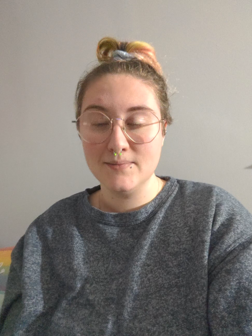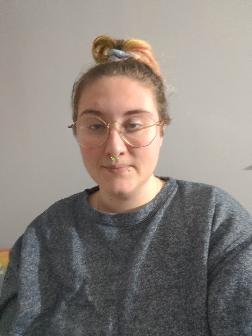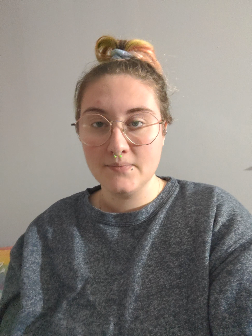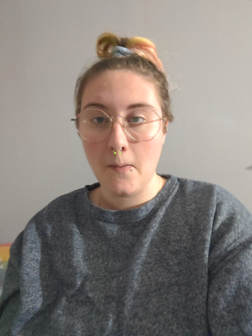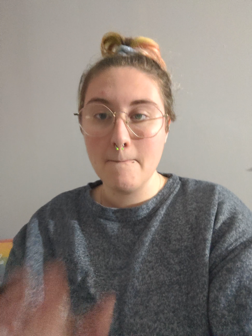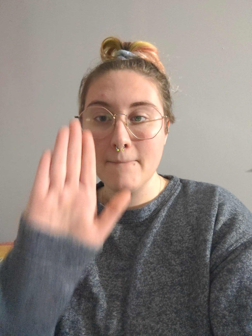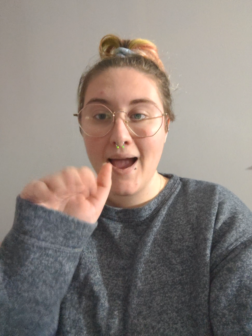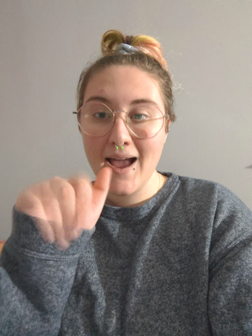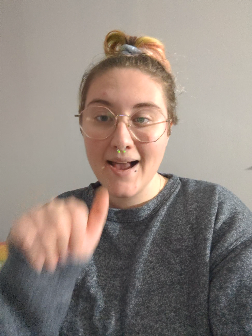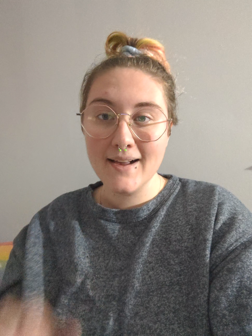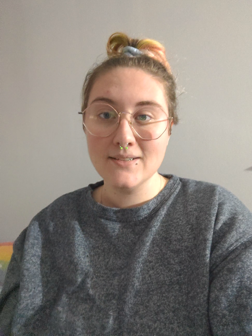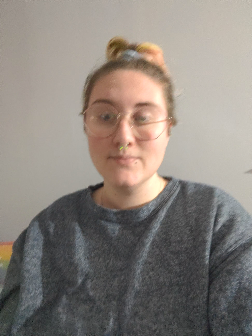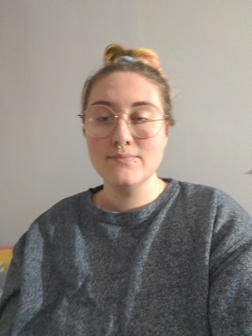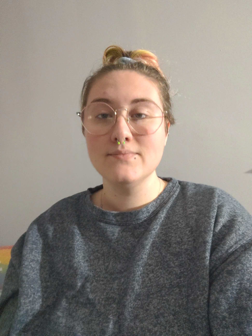bye